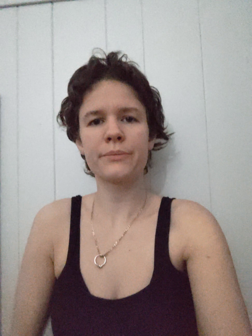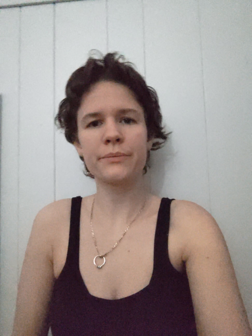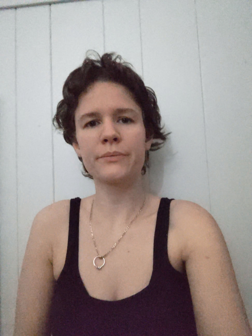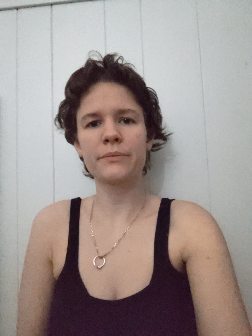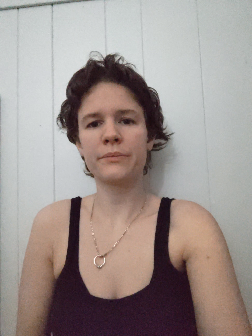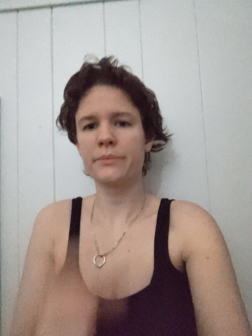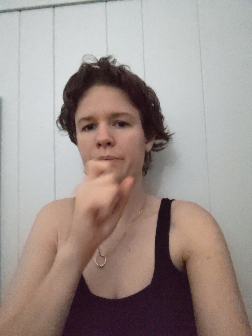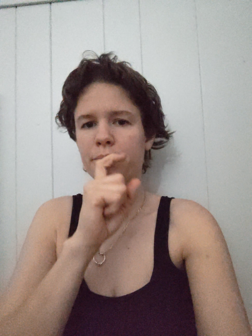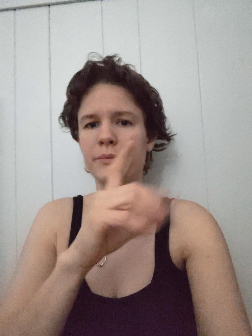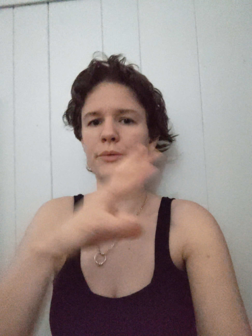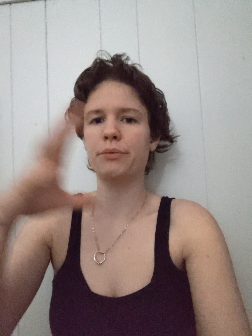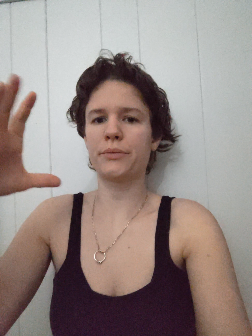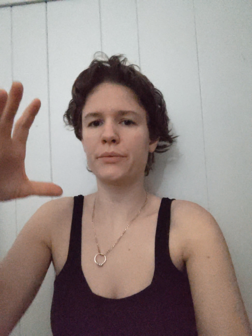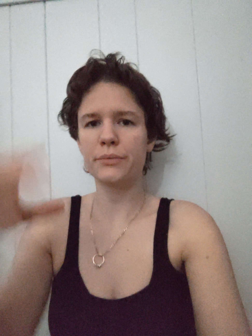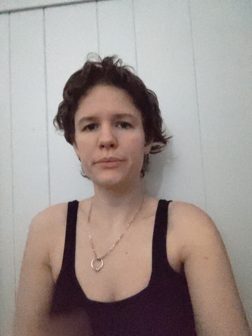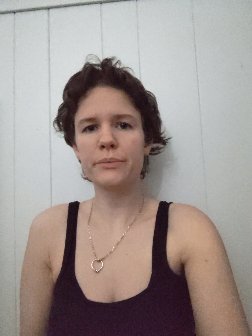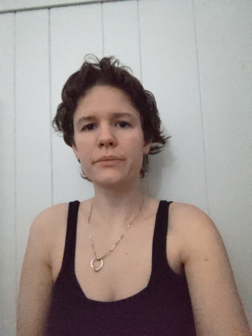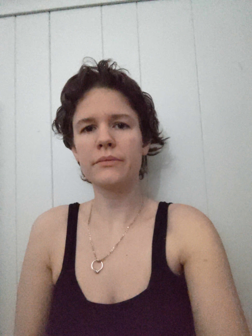balloon